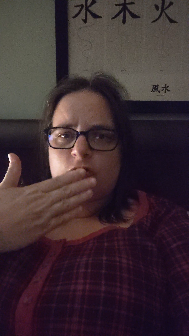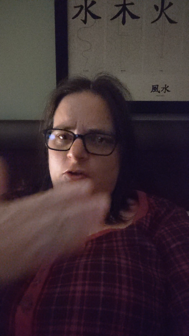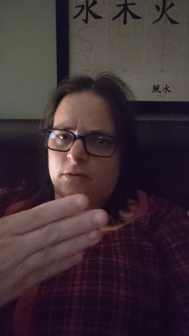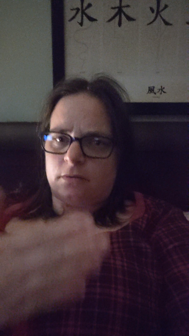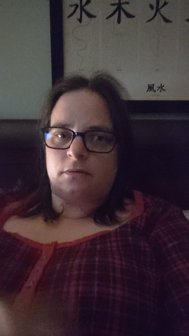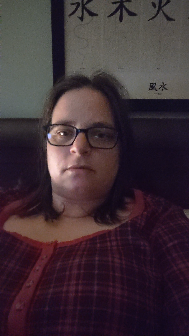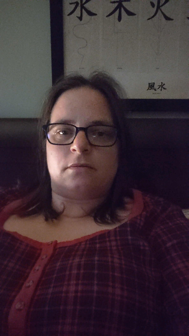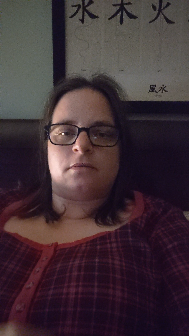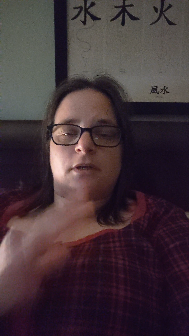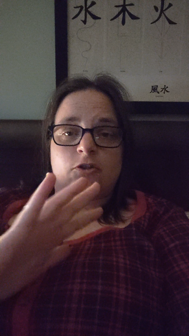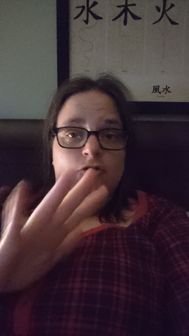cheese